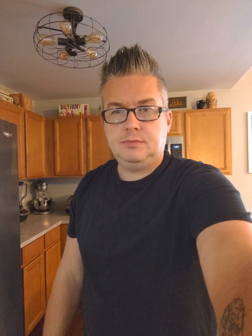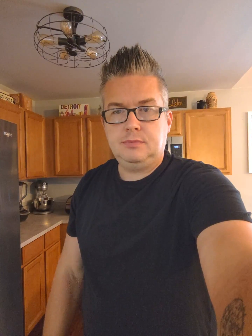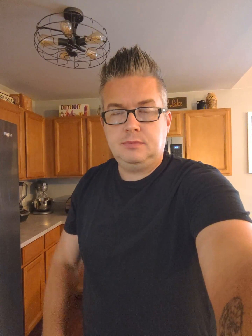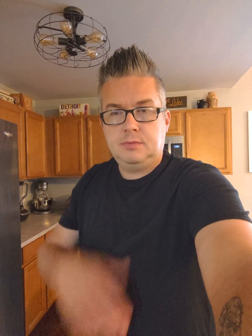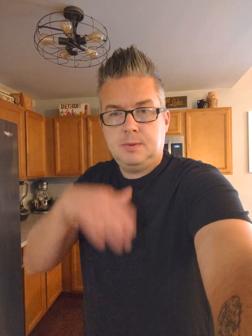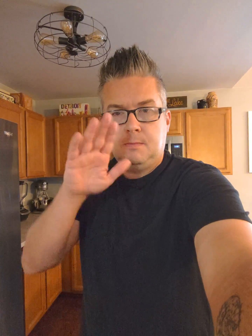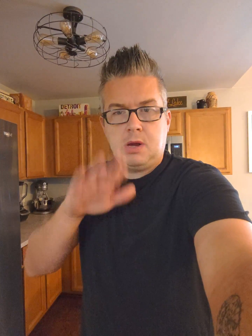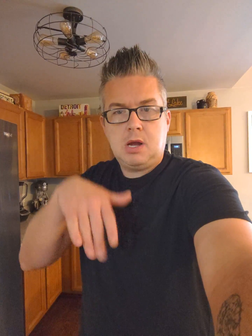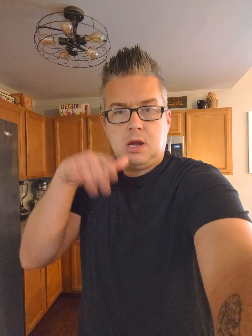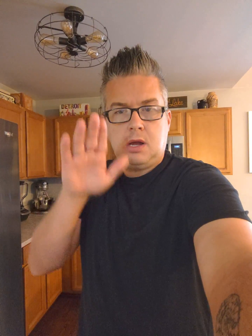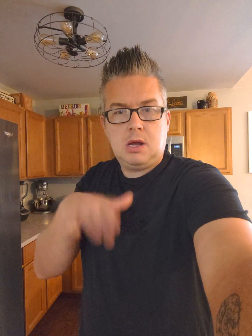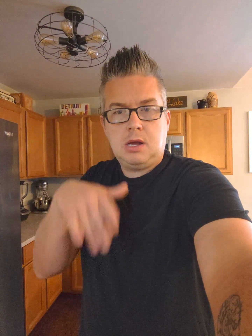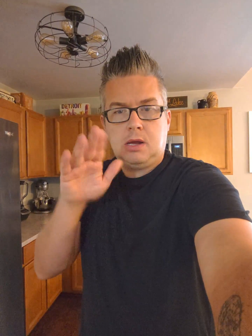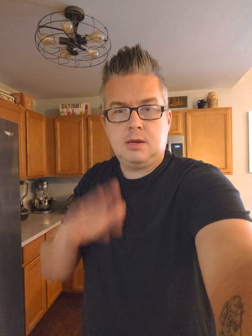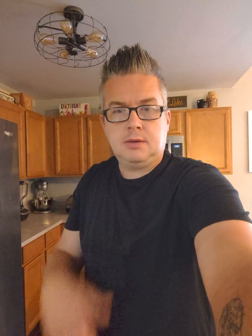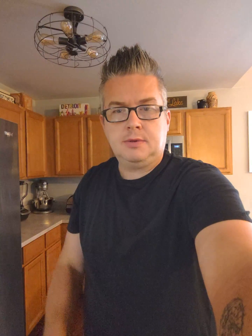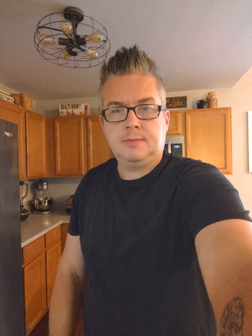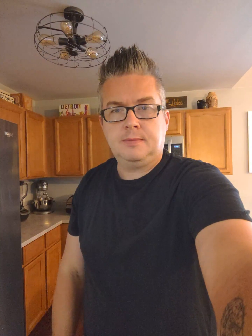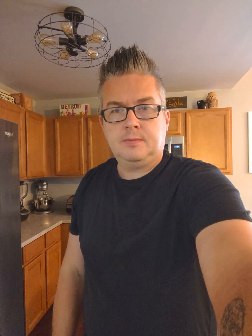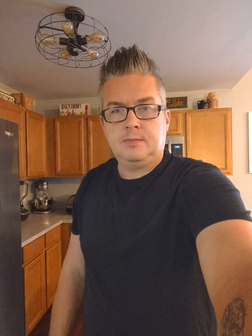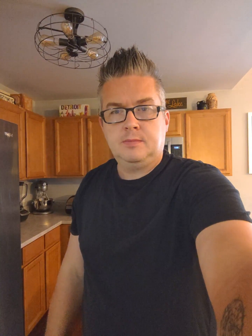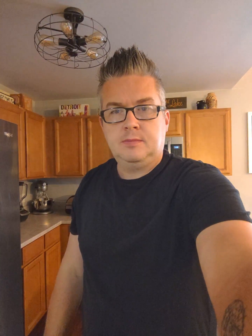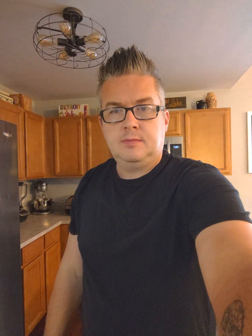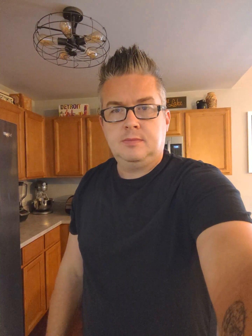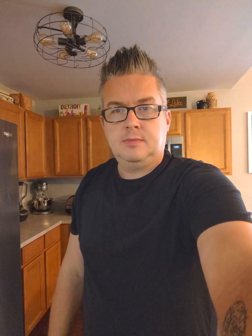paint